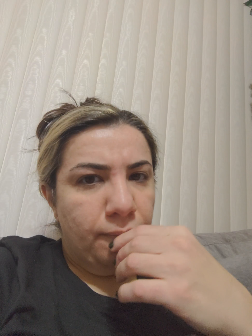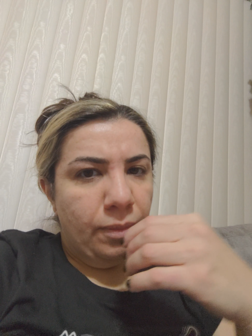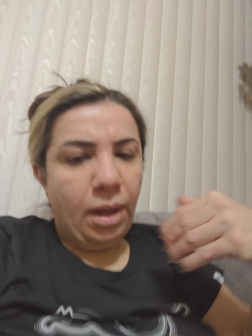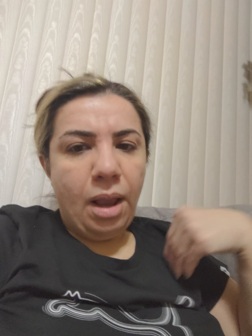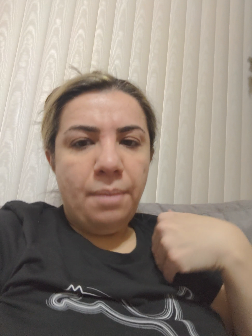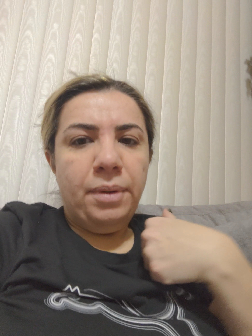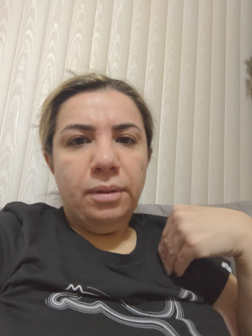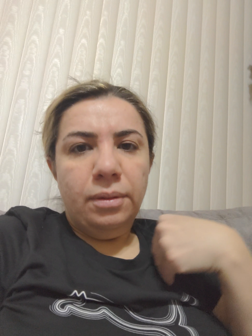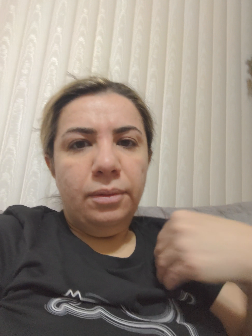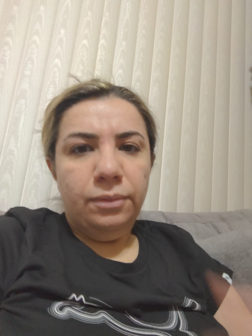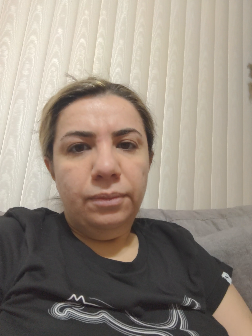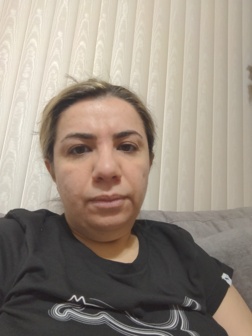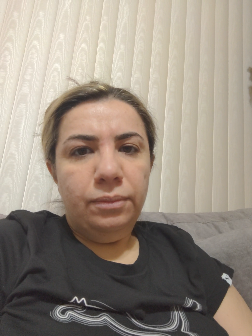animal